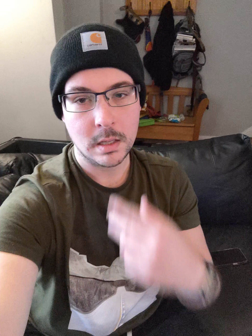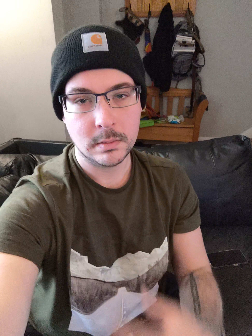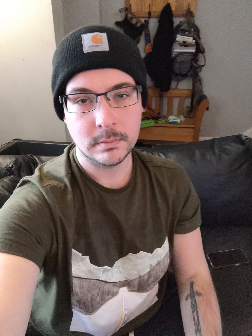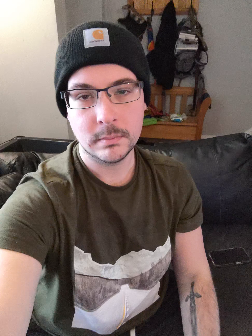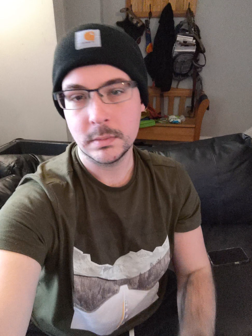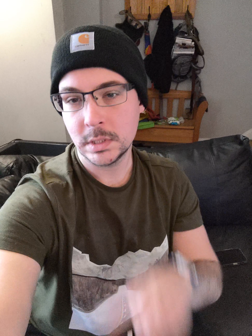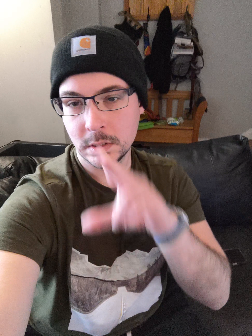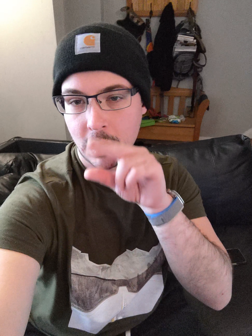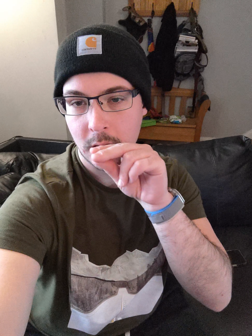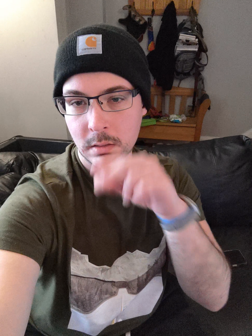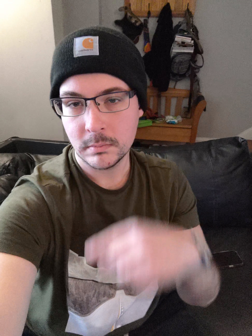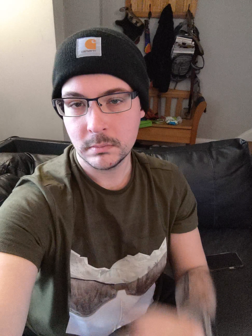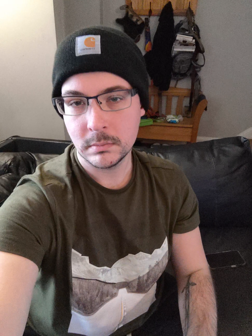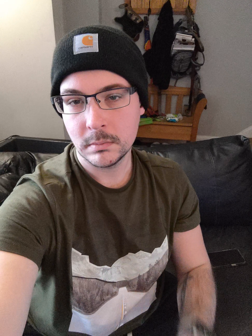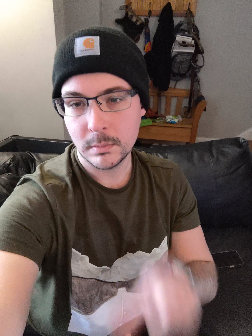duck